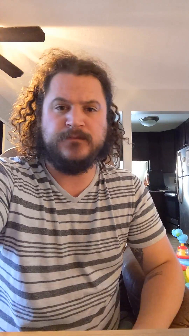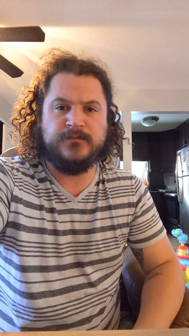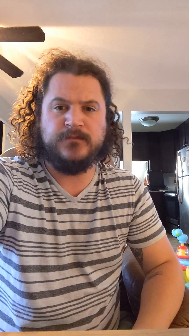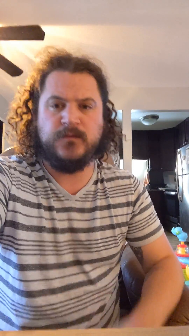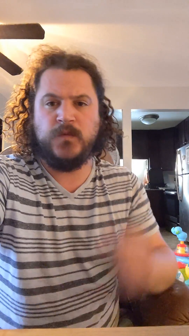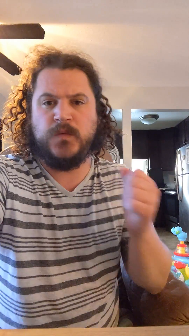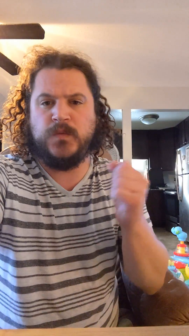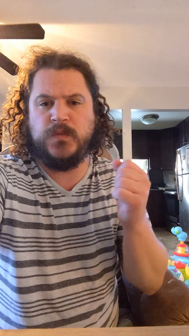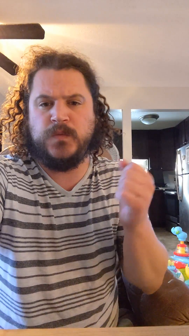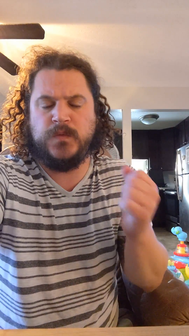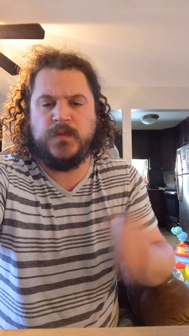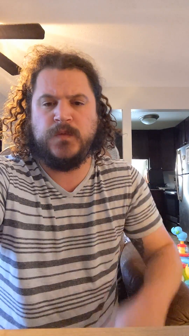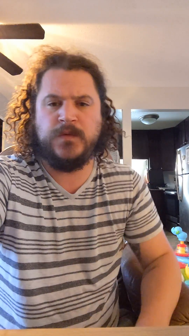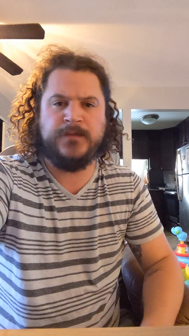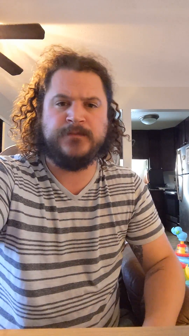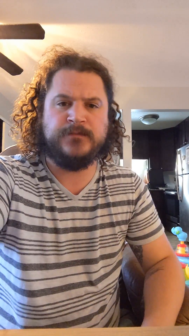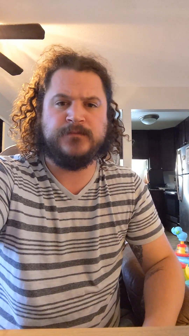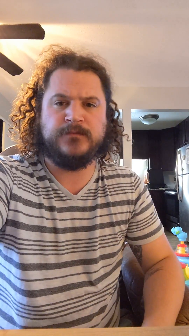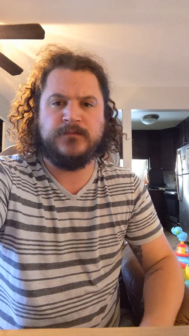cold